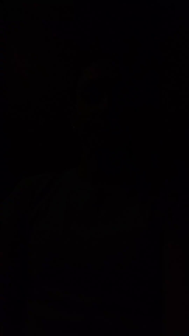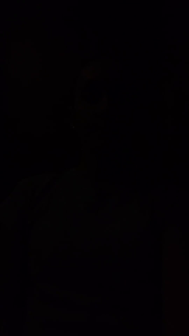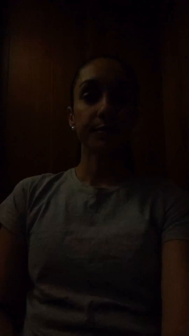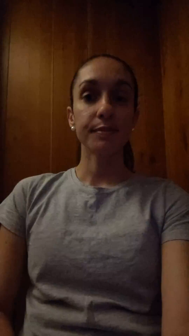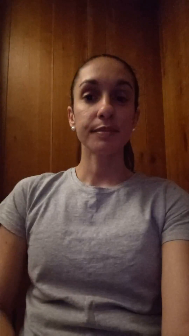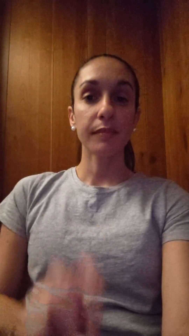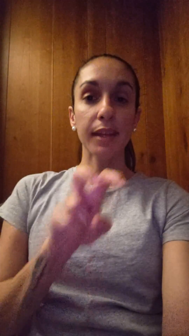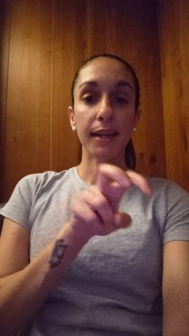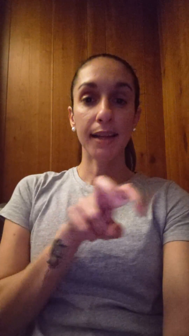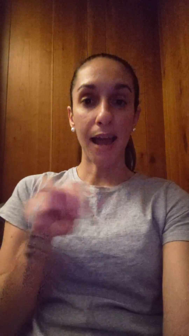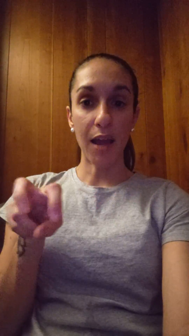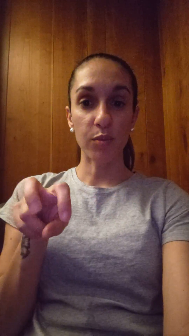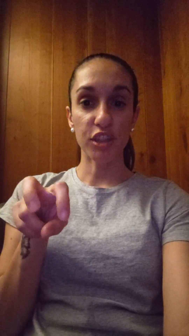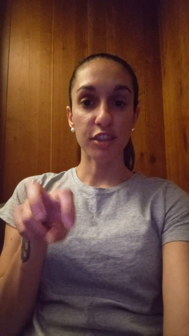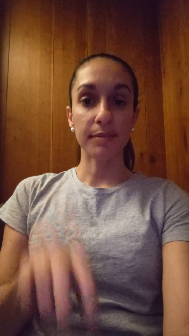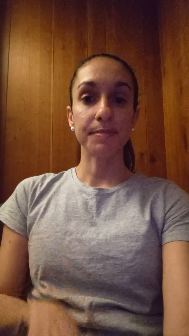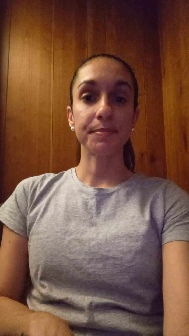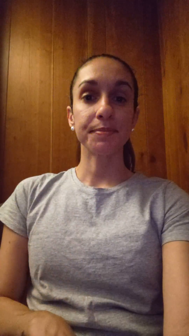couch